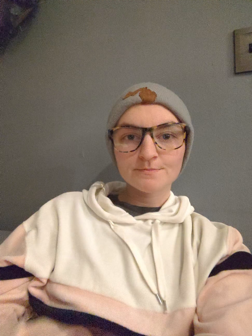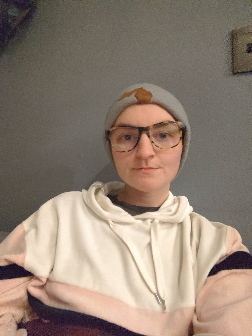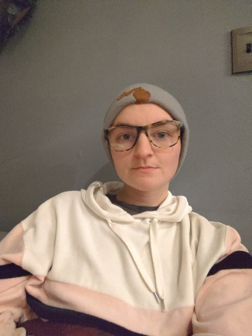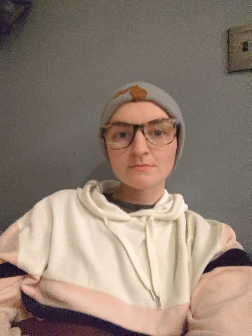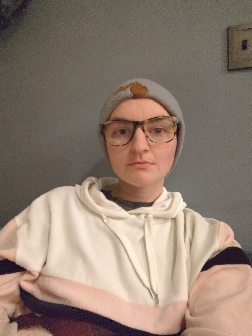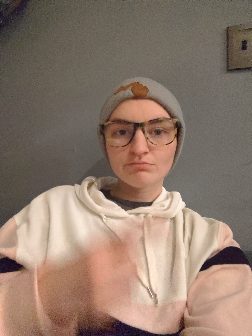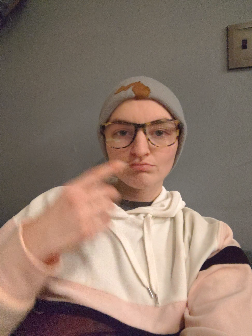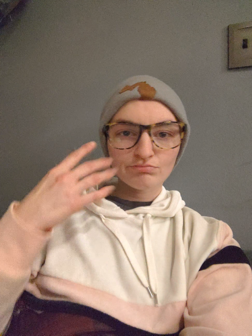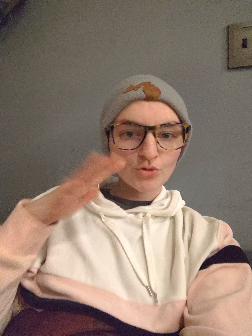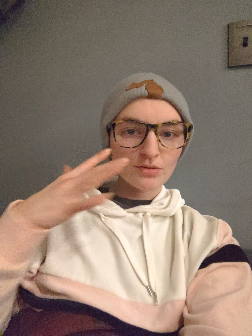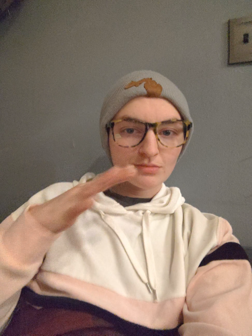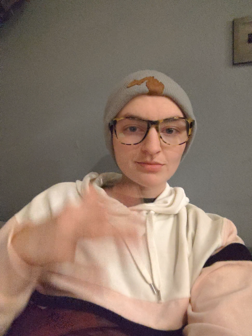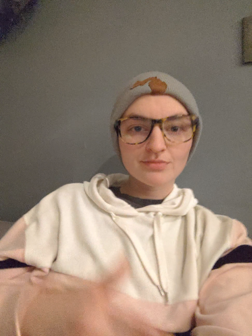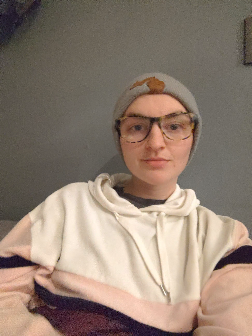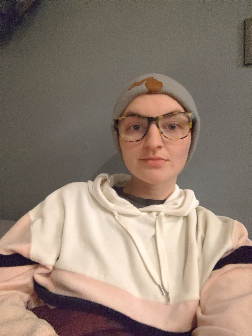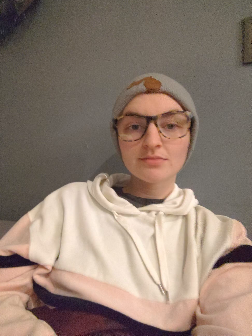noisy